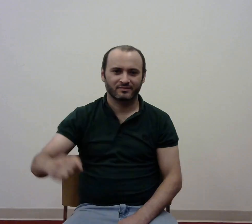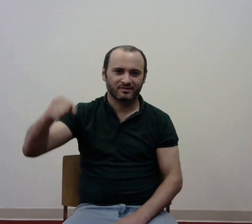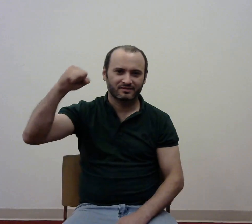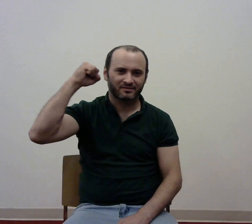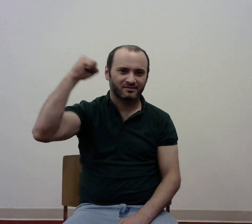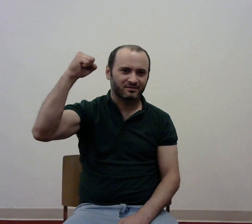qarabağ